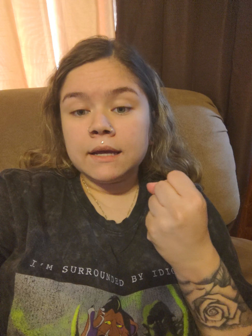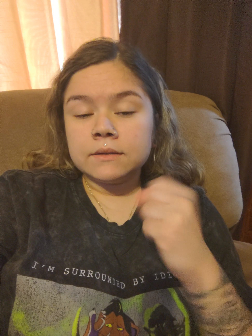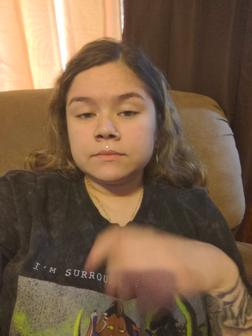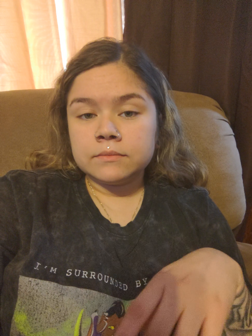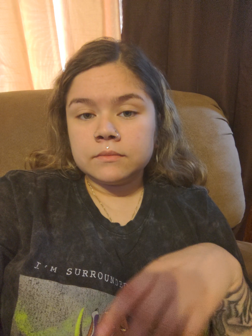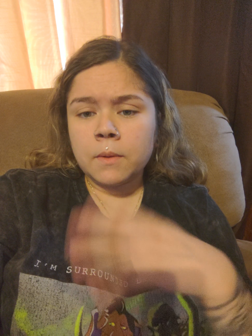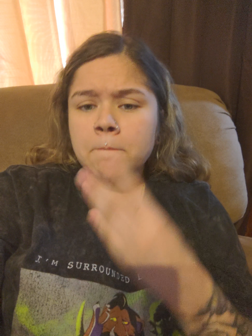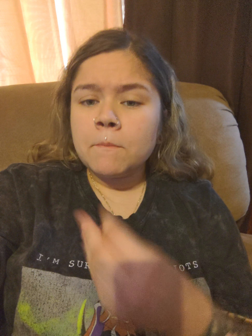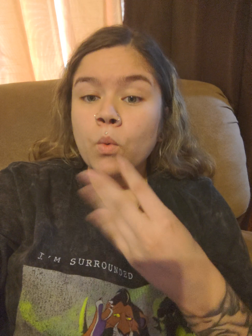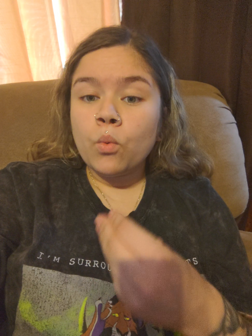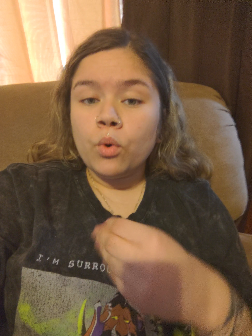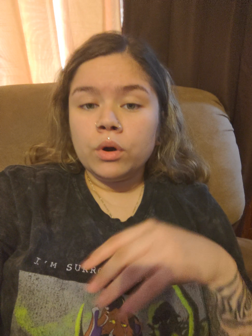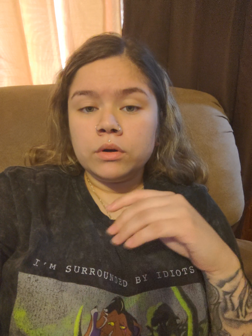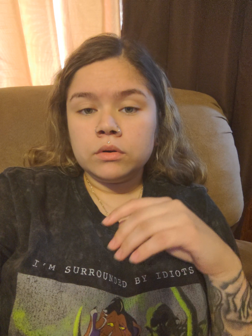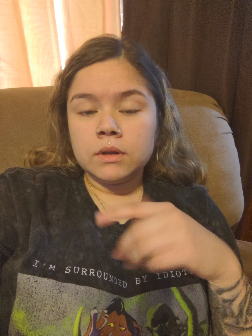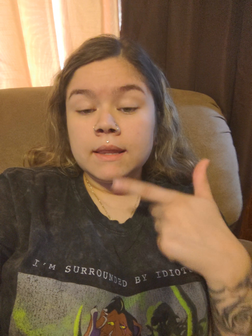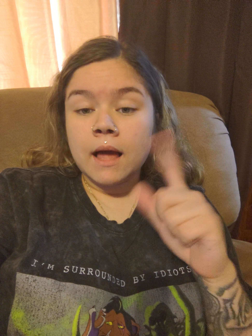poor